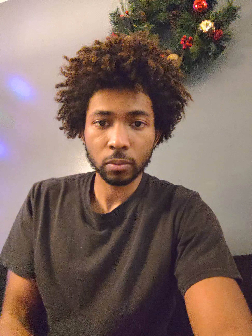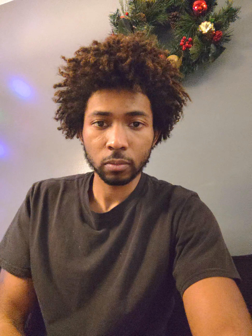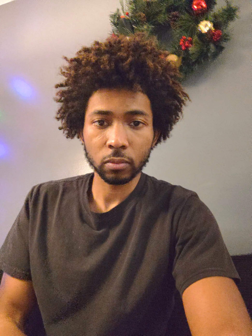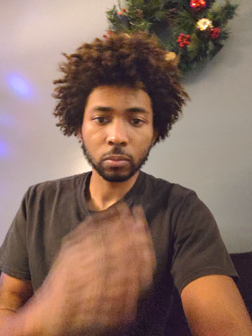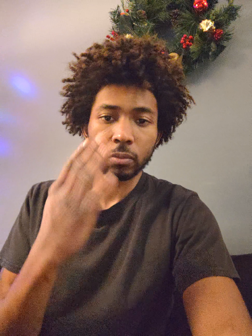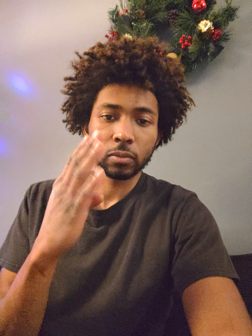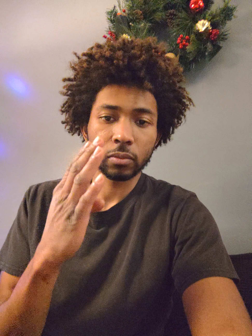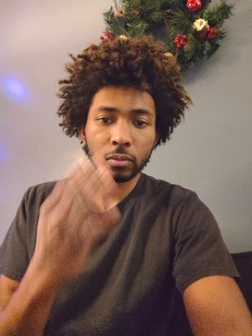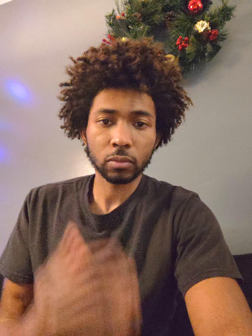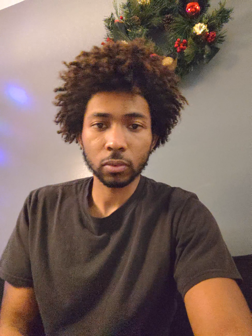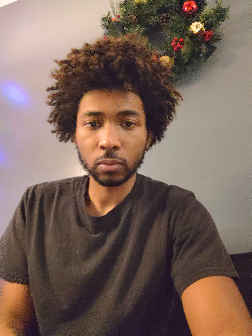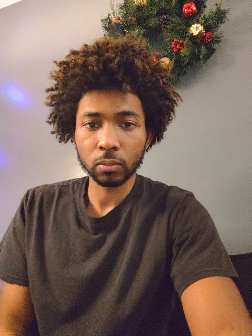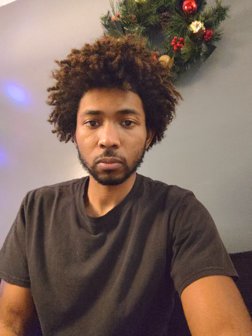blue